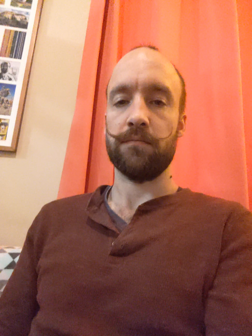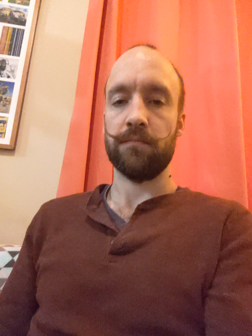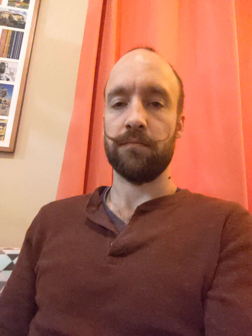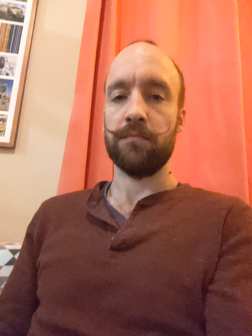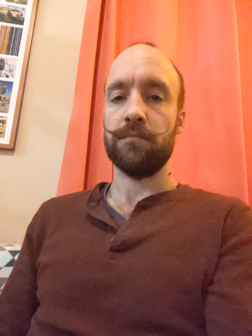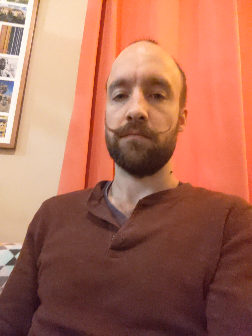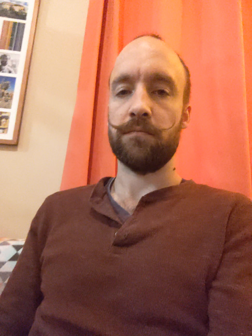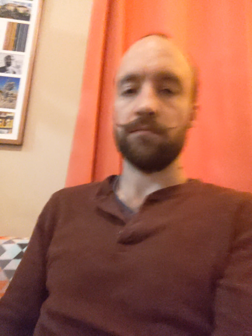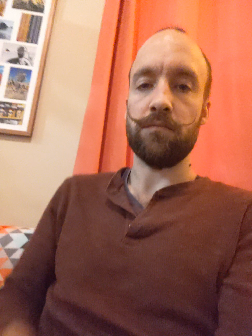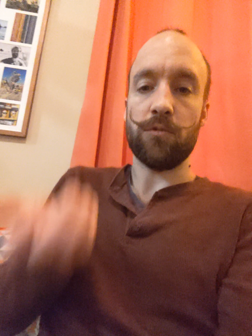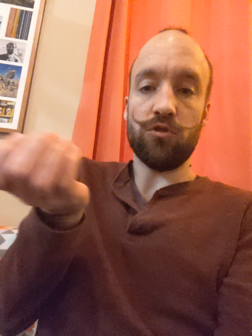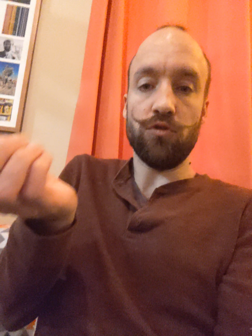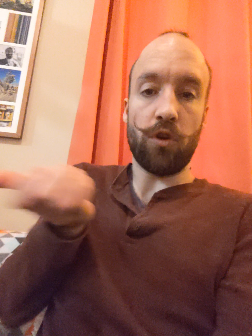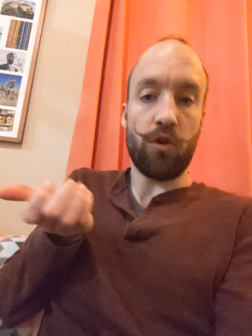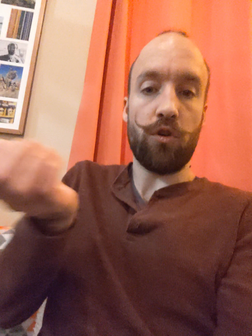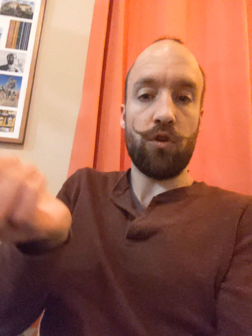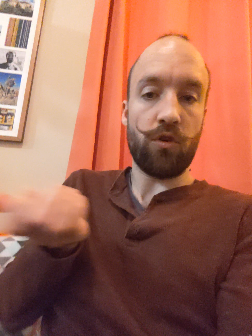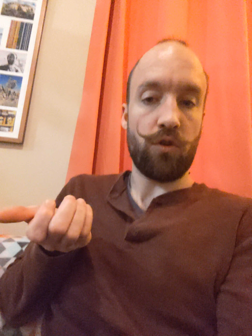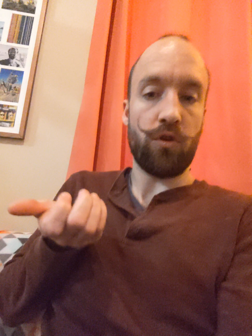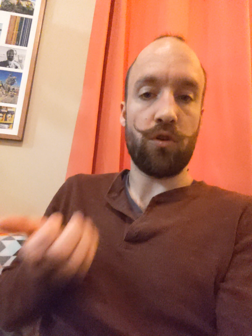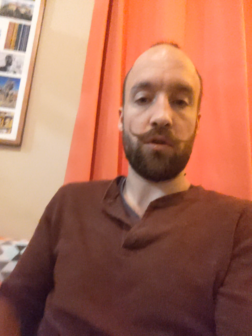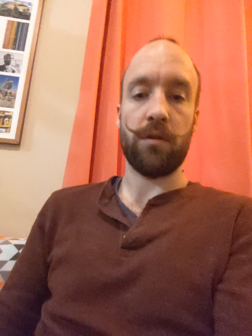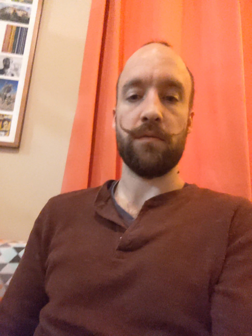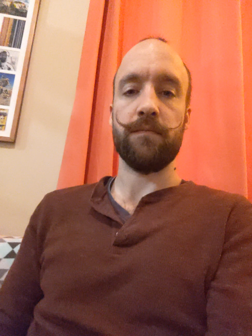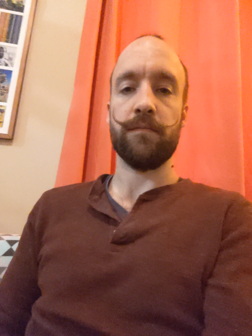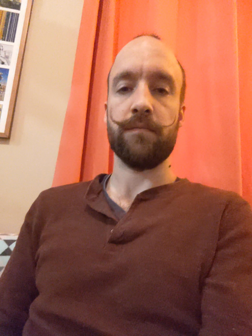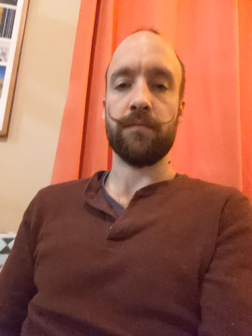drawer